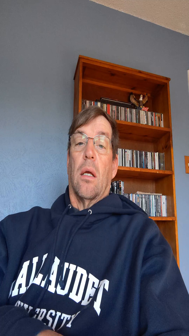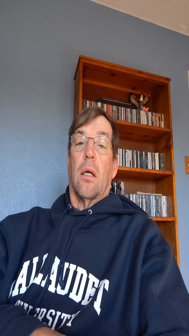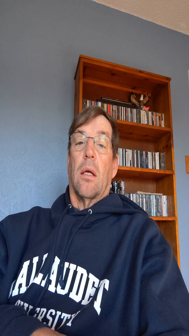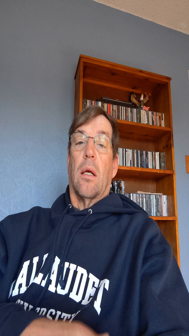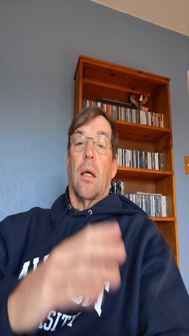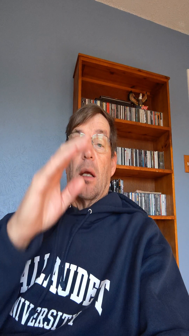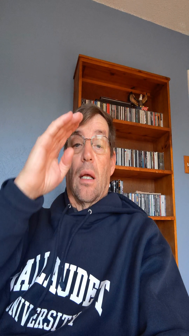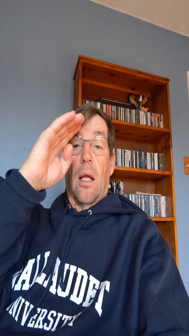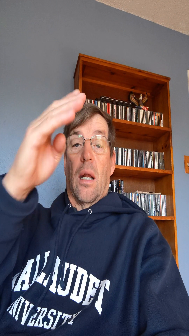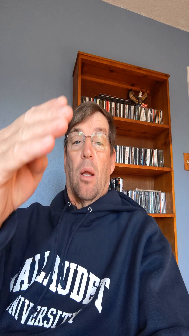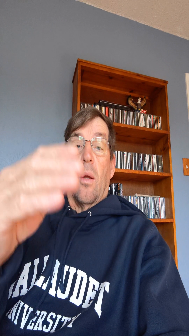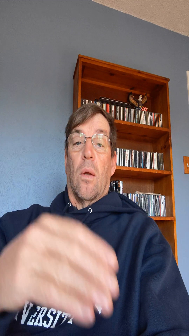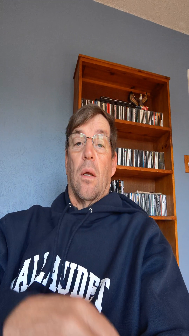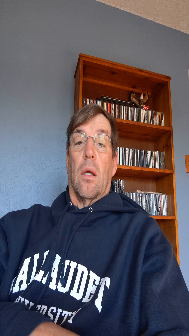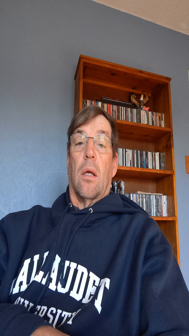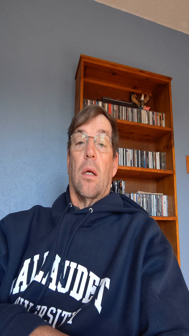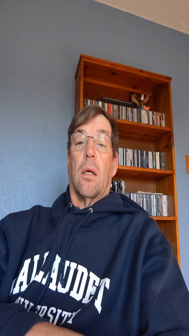hello